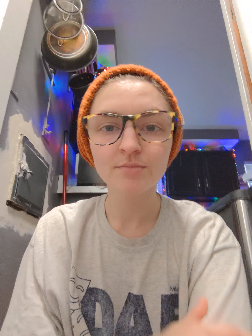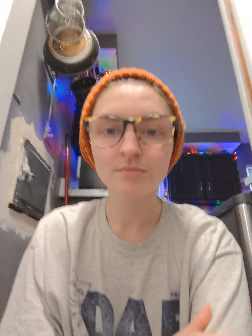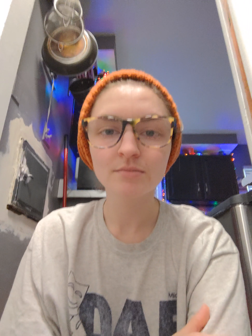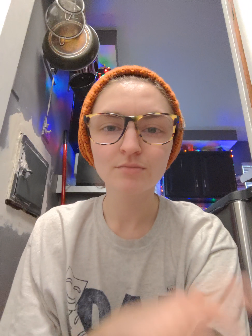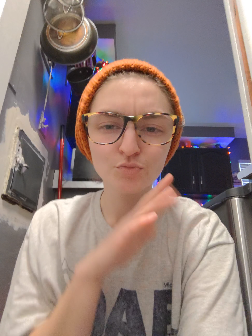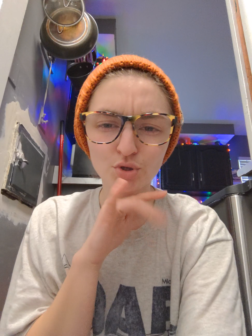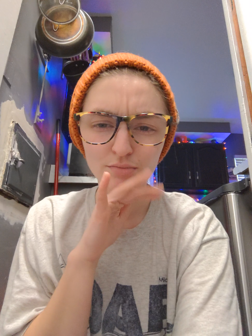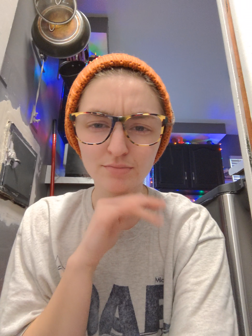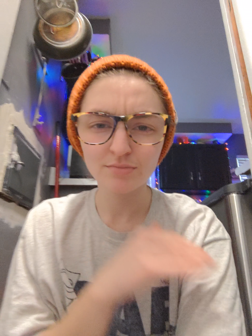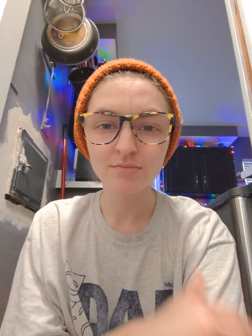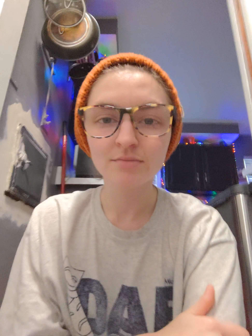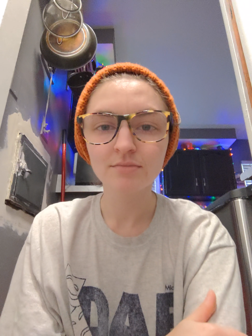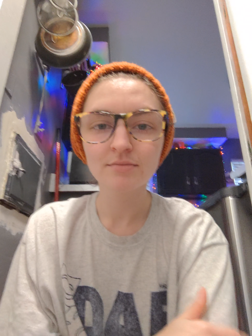dirty